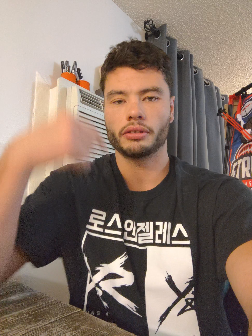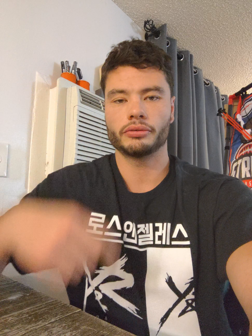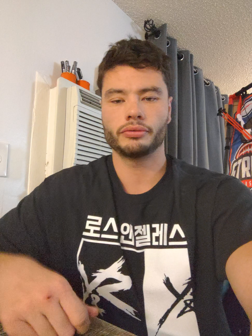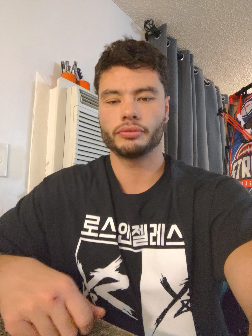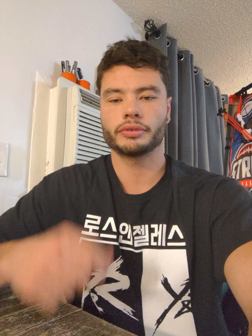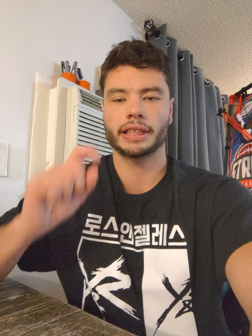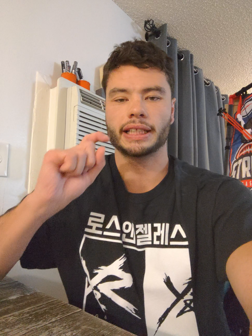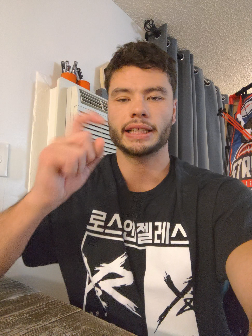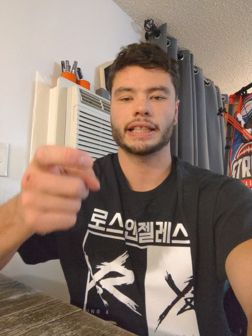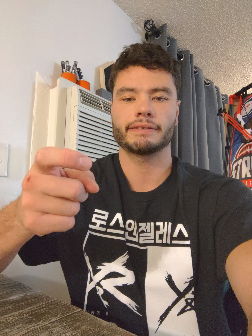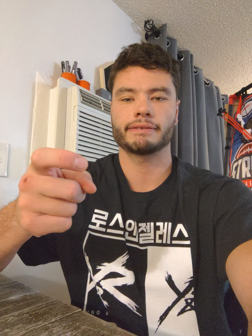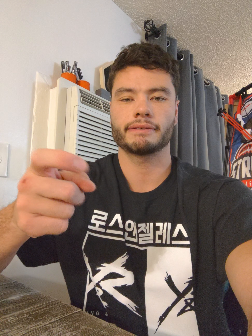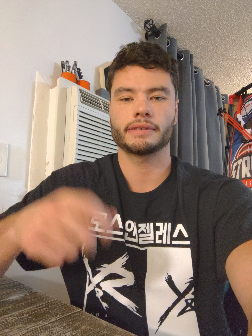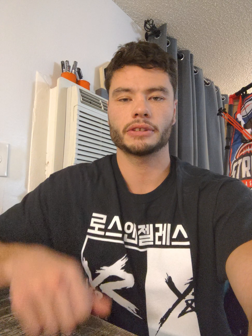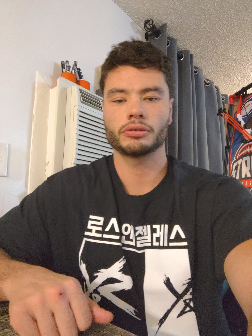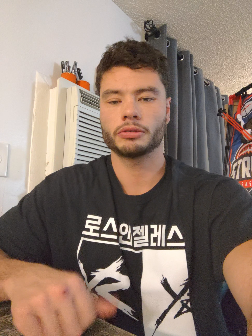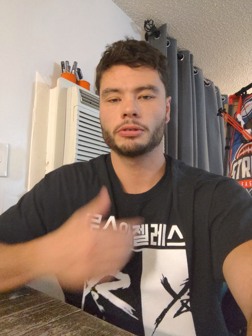gift